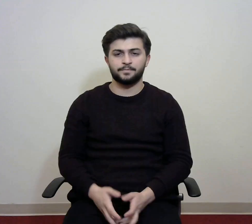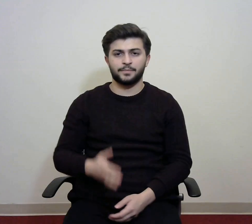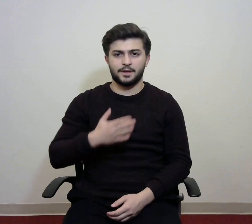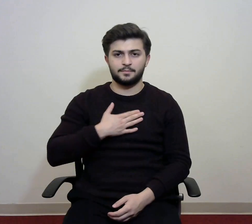mən